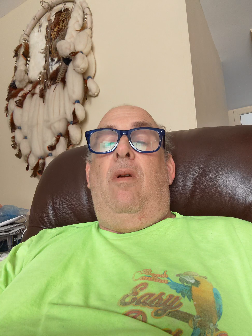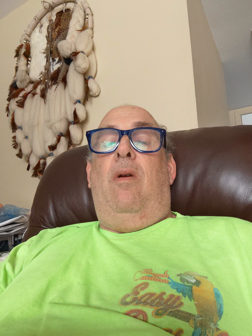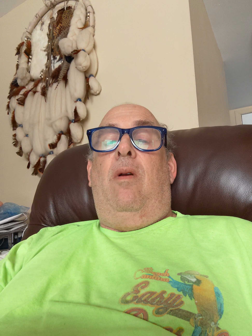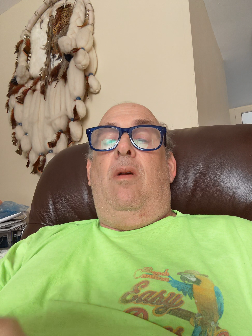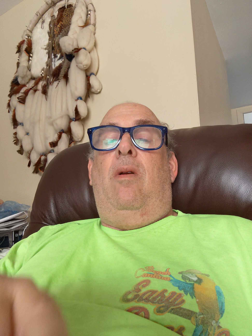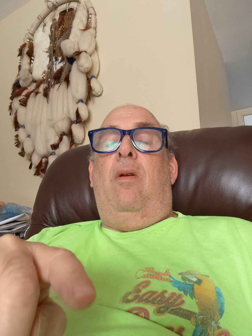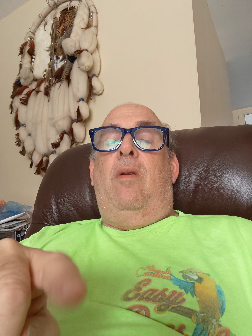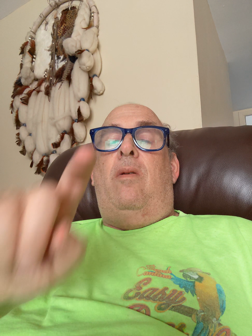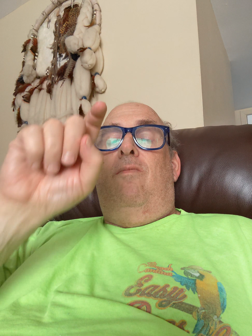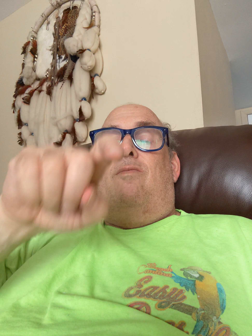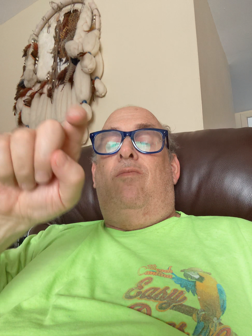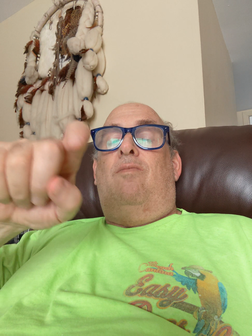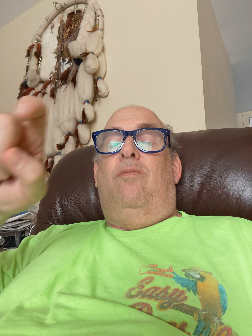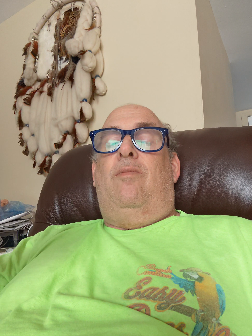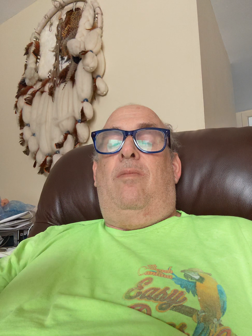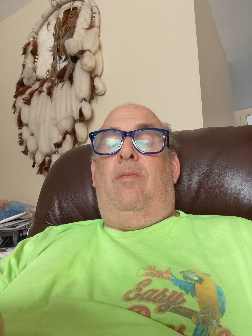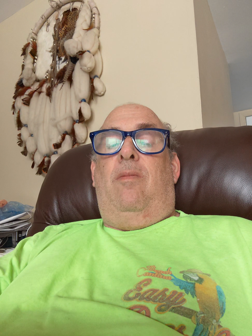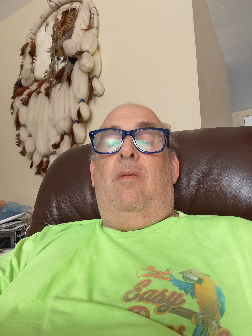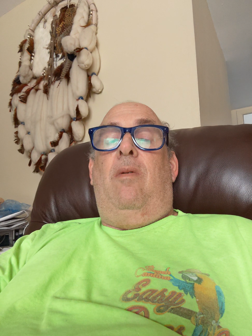closet